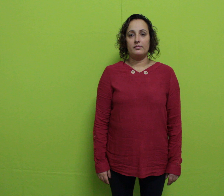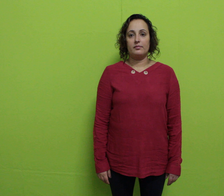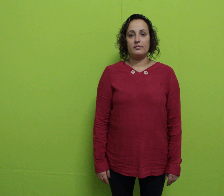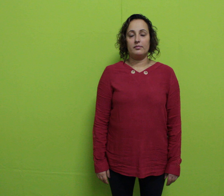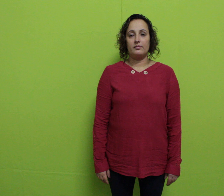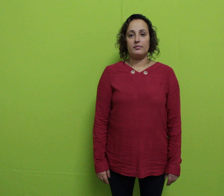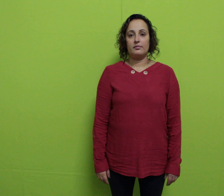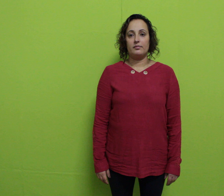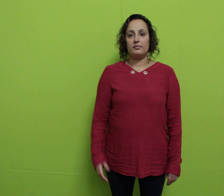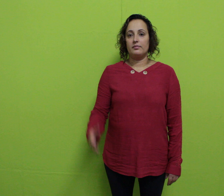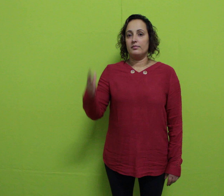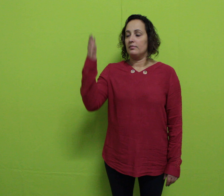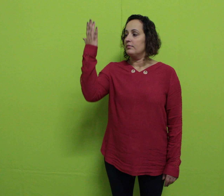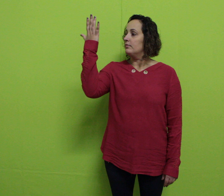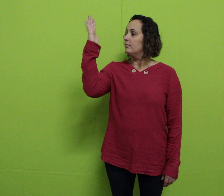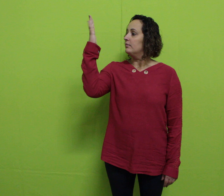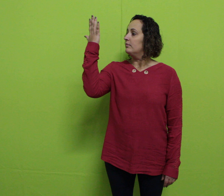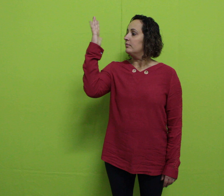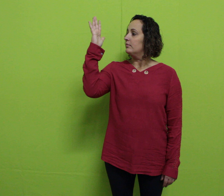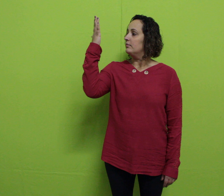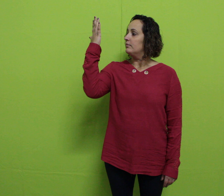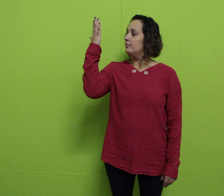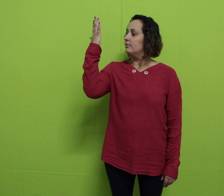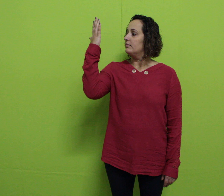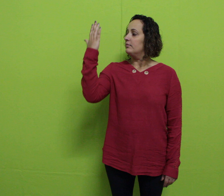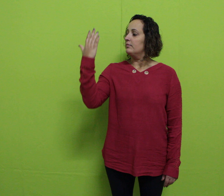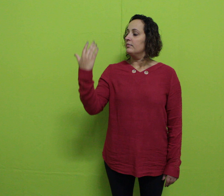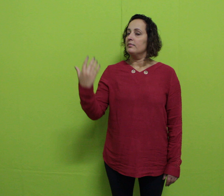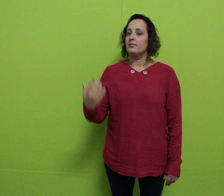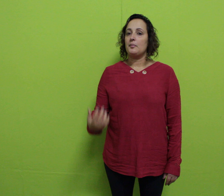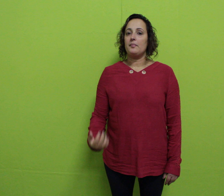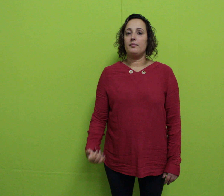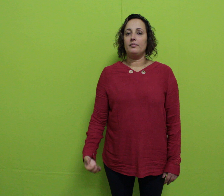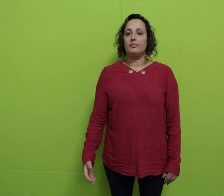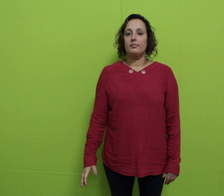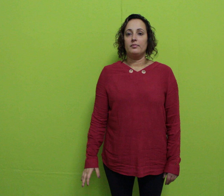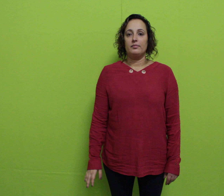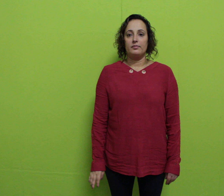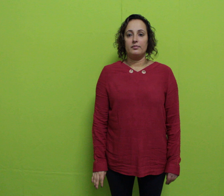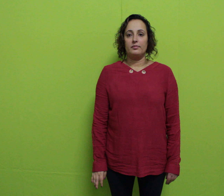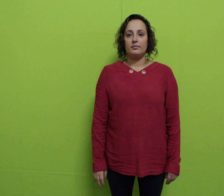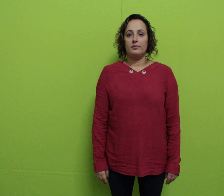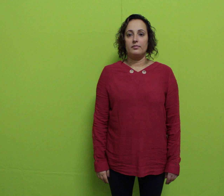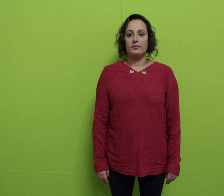espelho